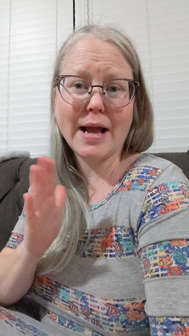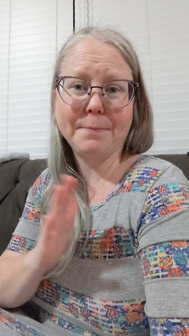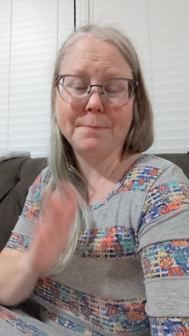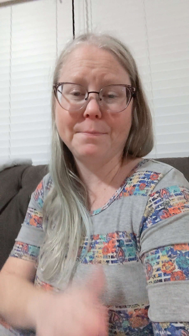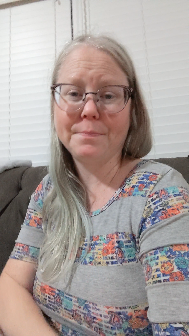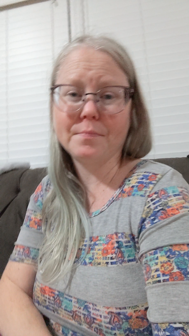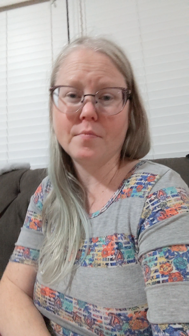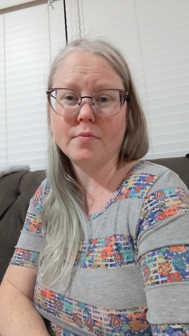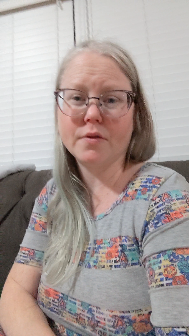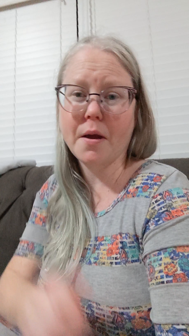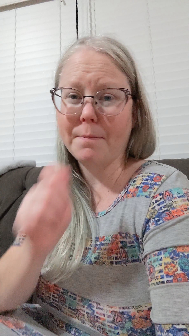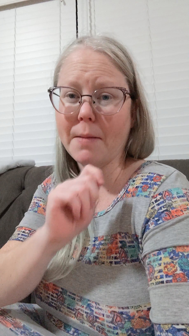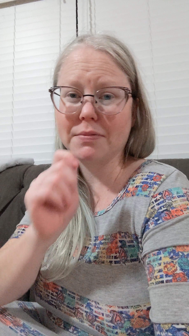popsicle